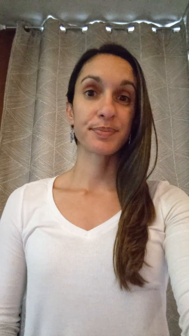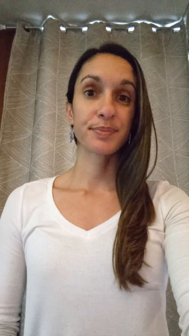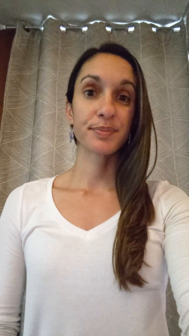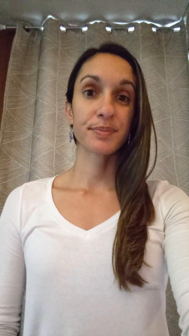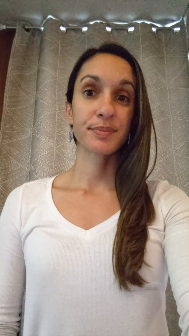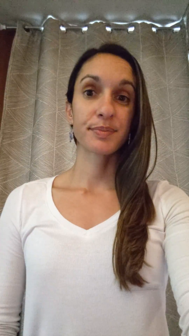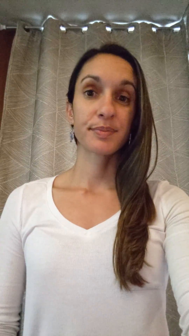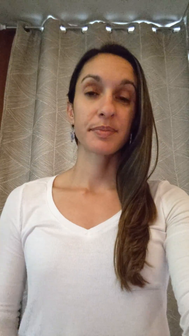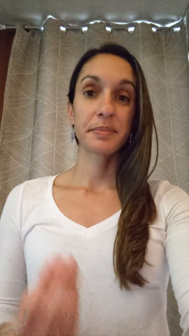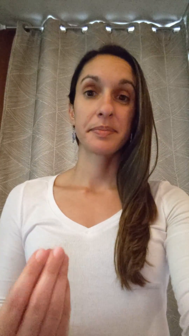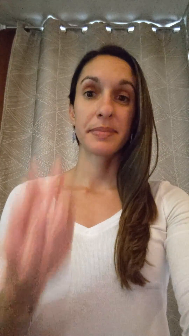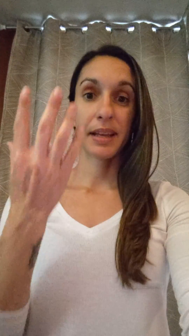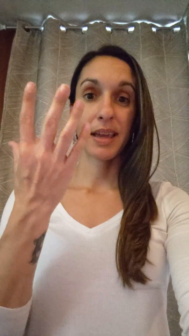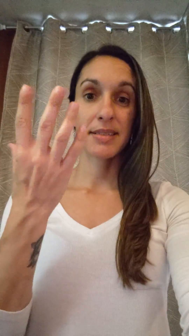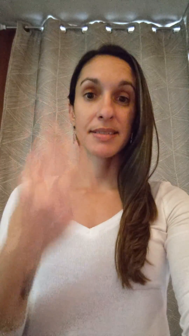plants